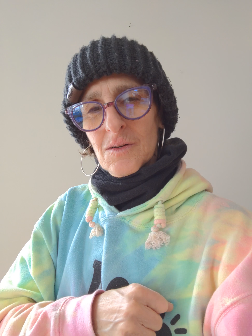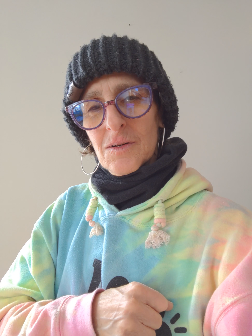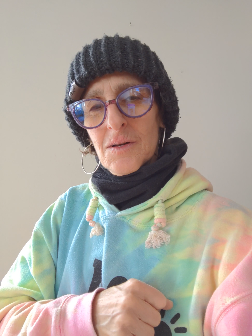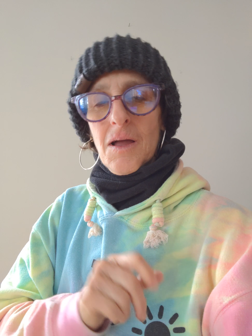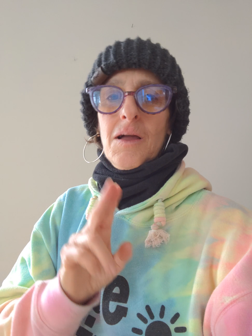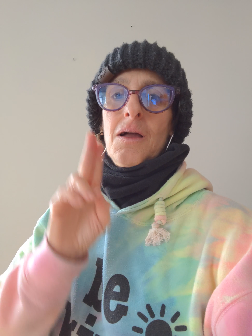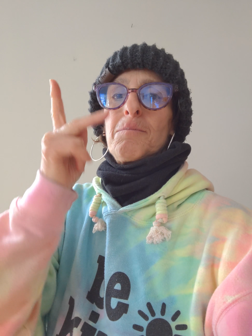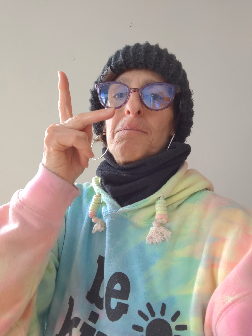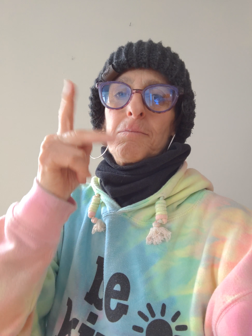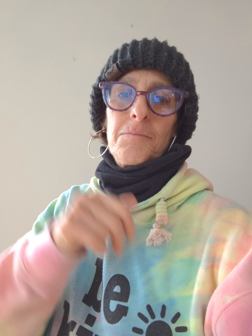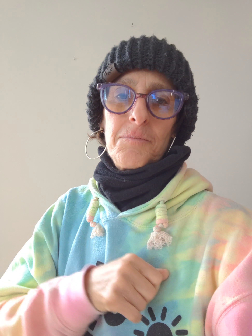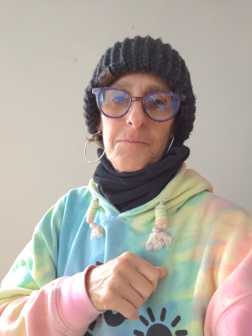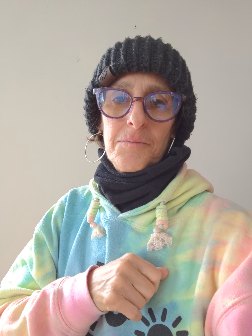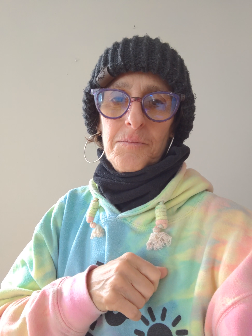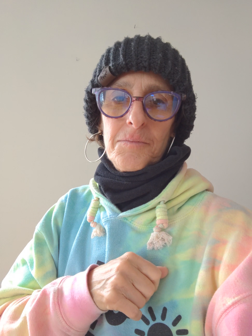up